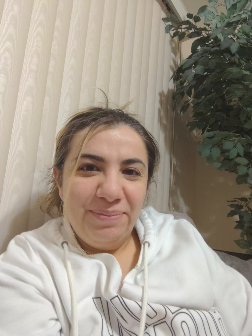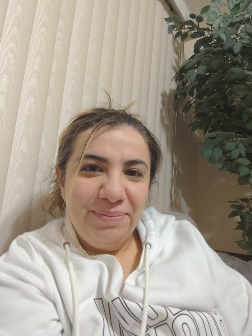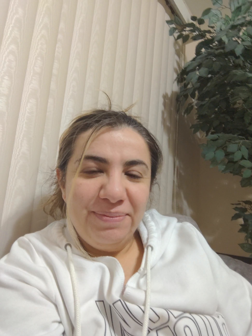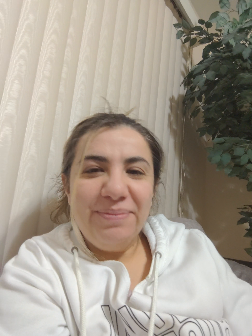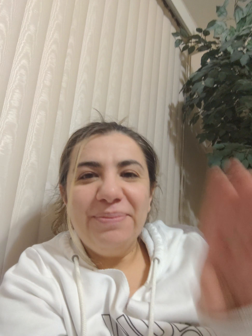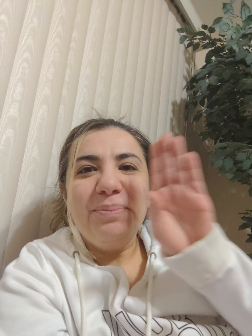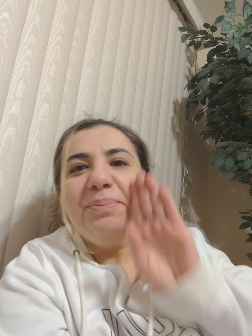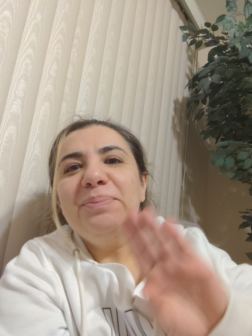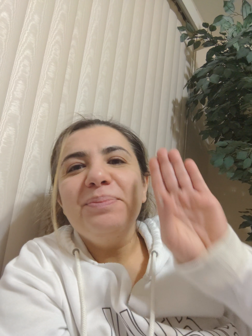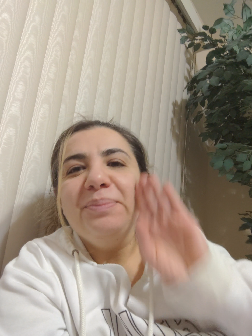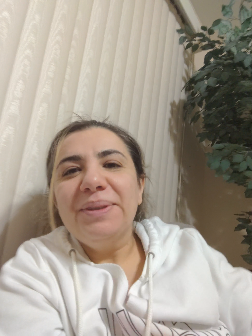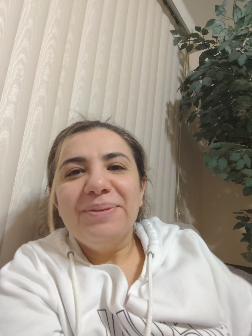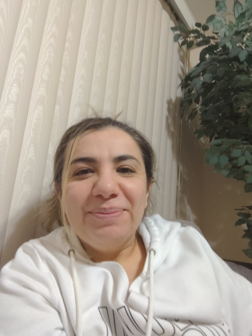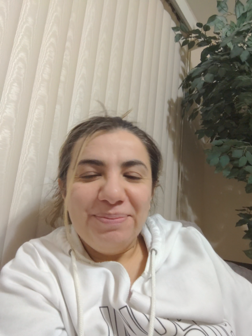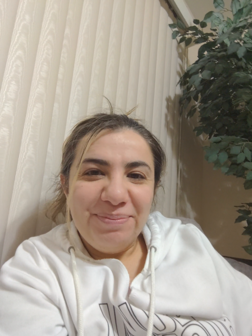brown